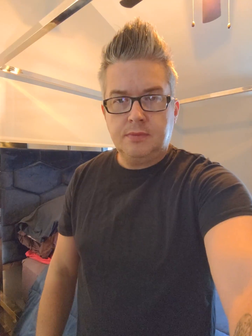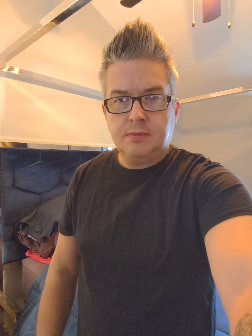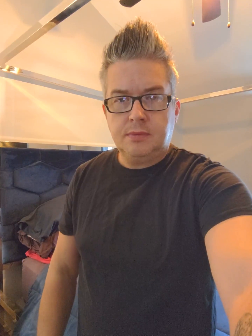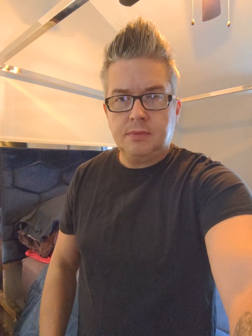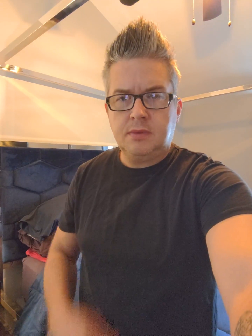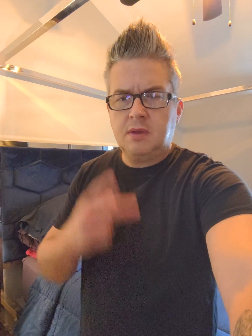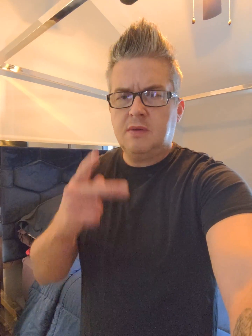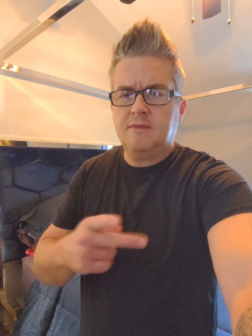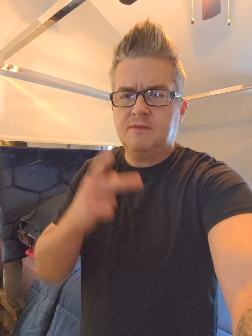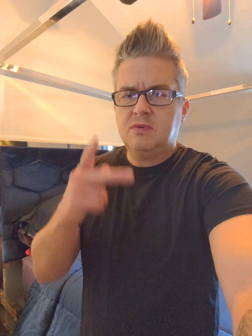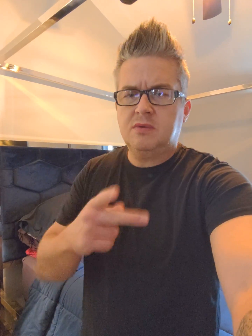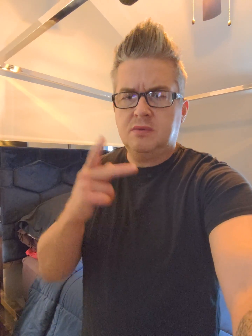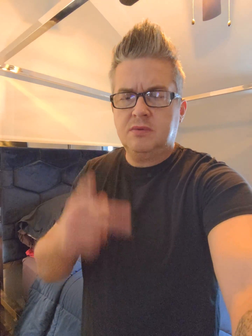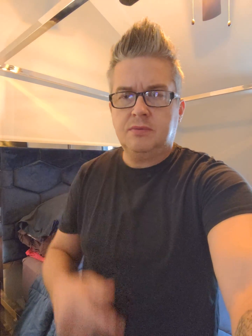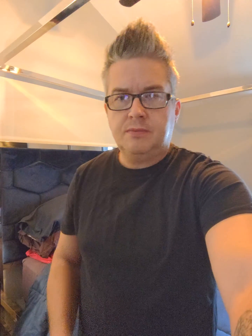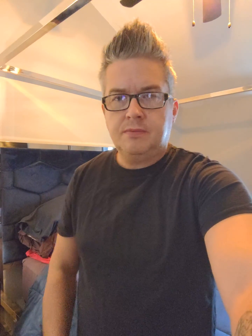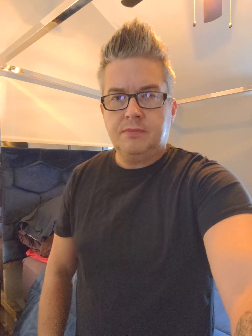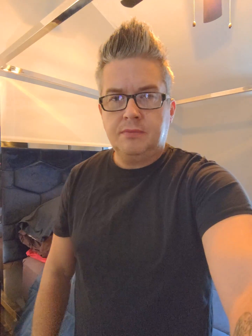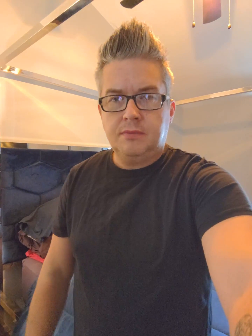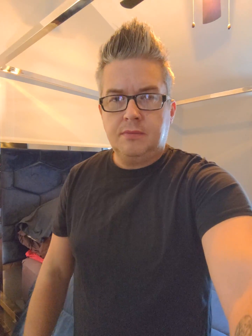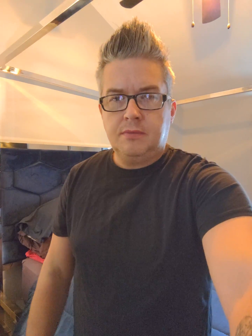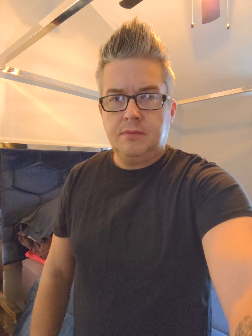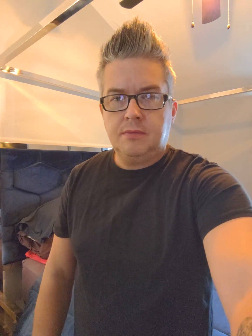careful